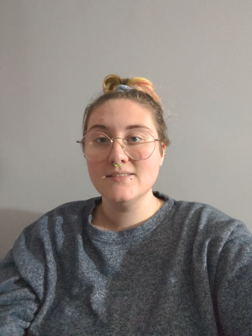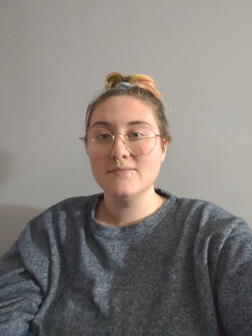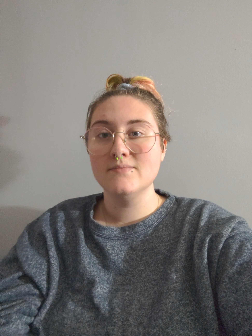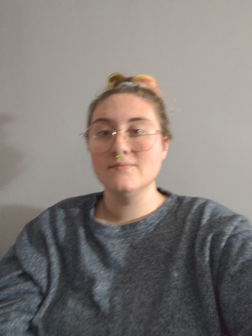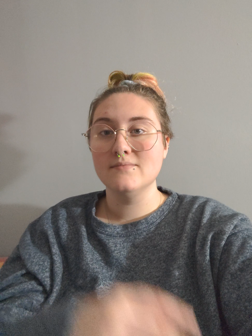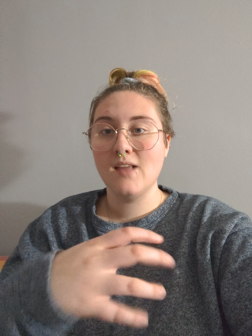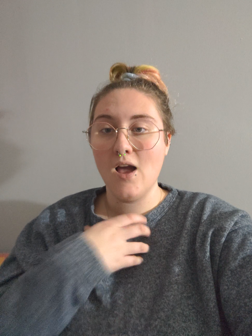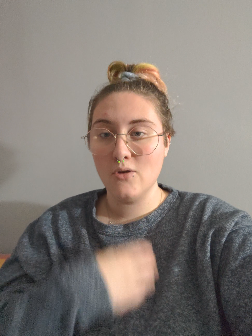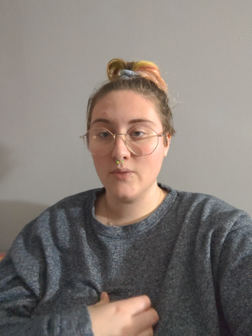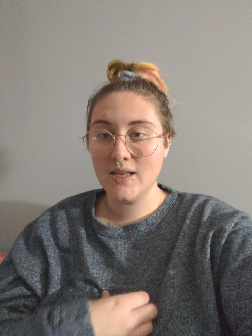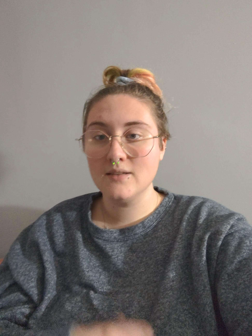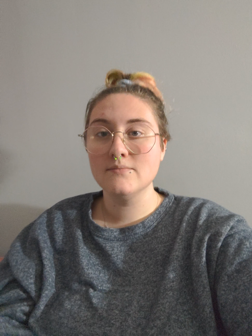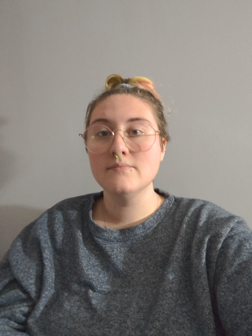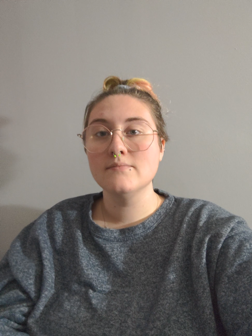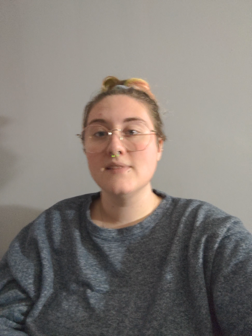hungry